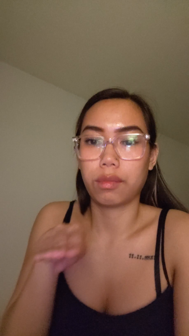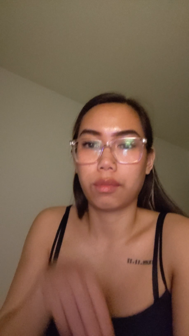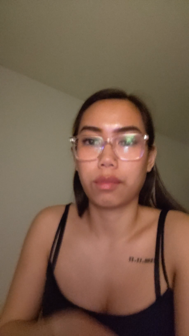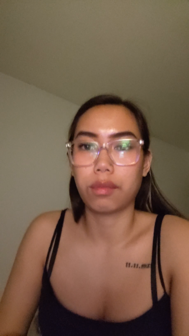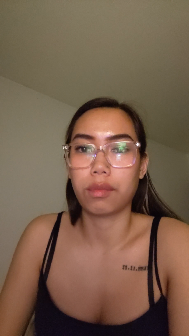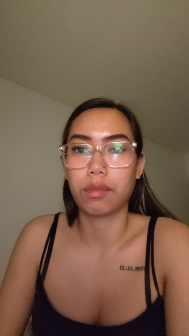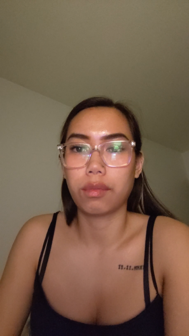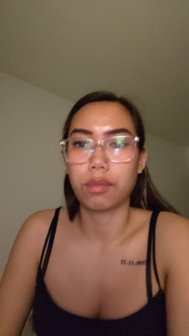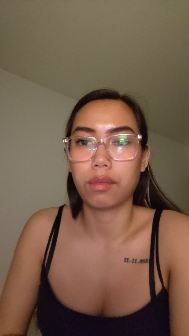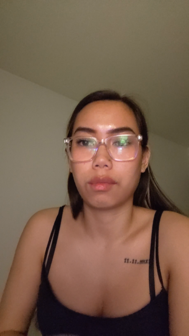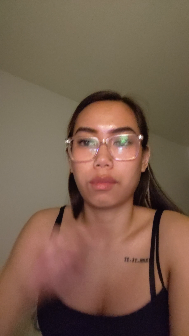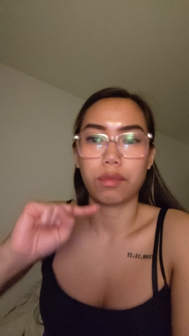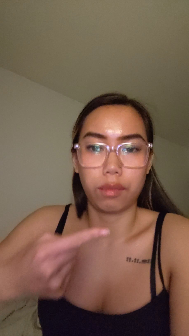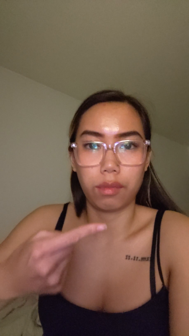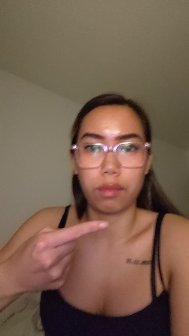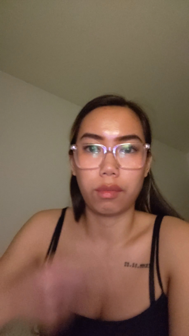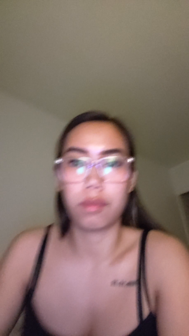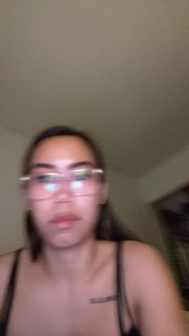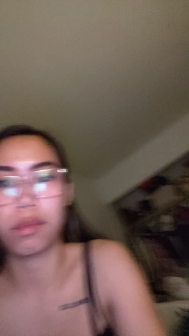hurt